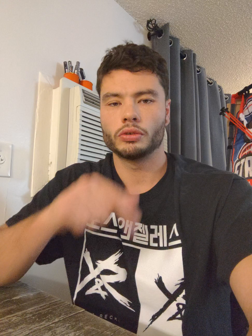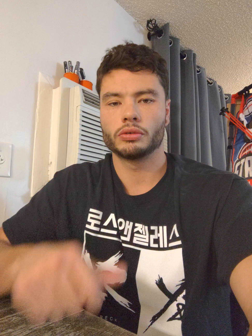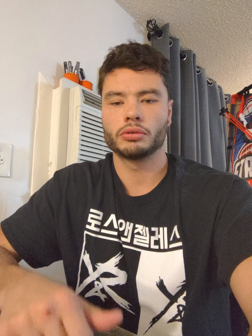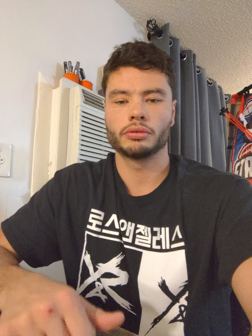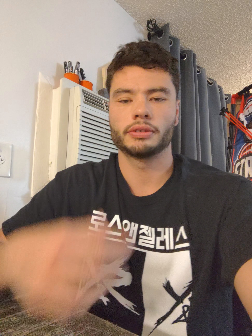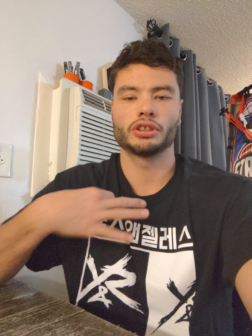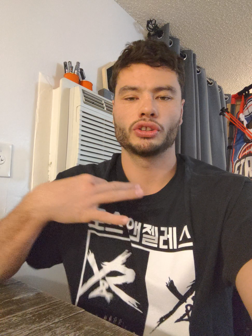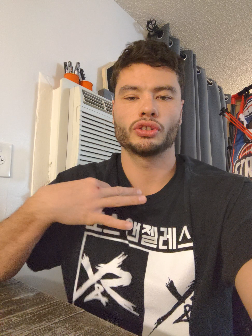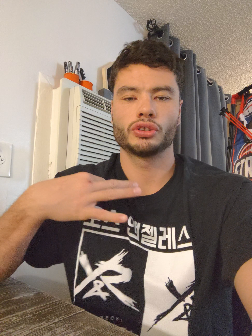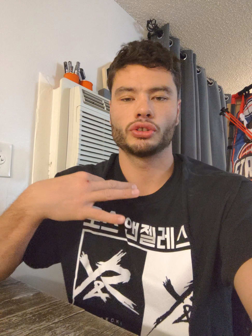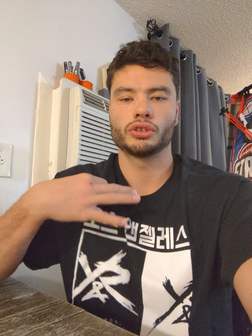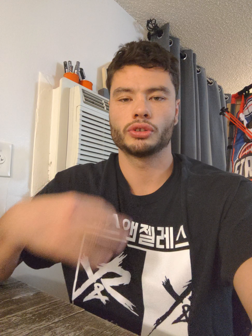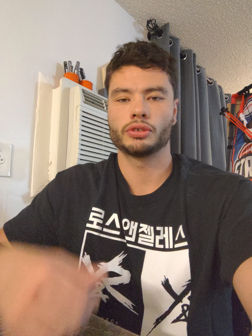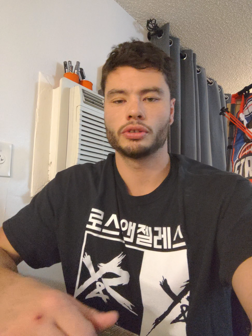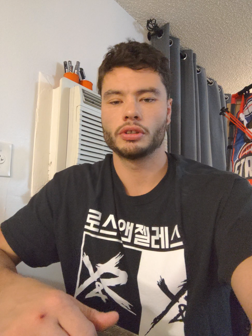shirt